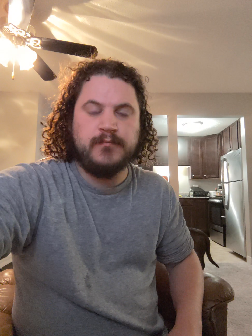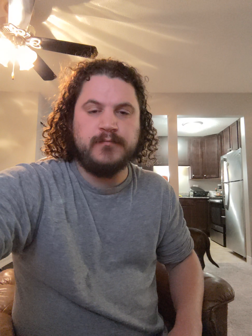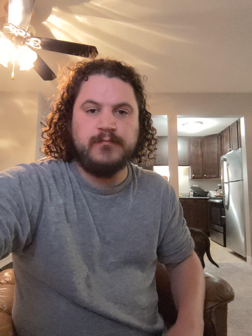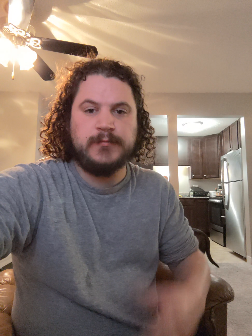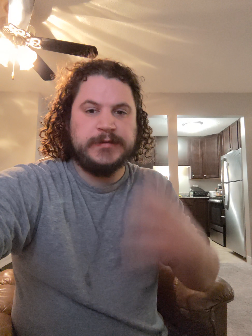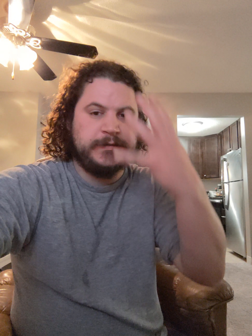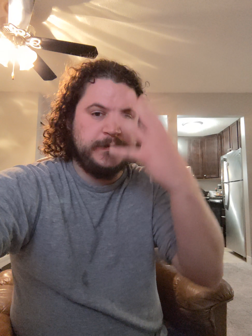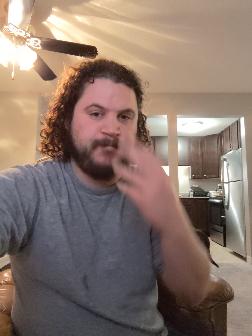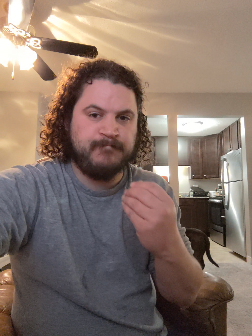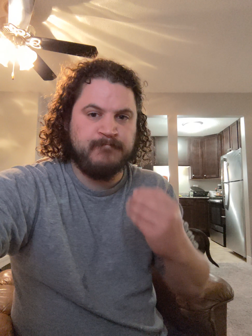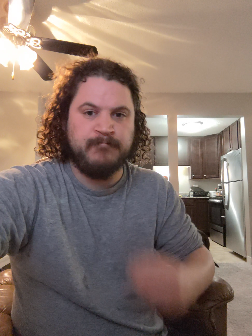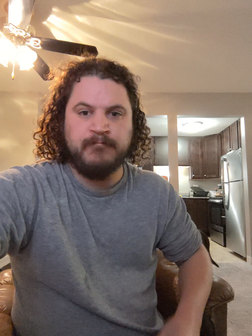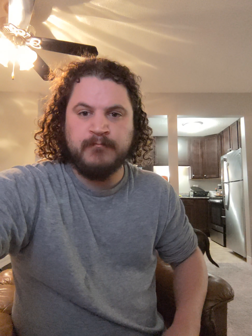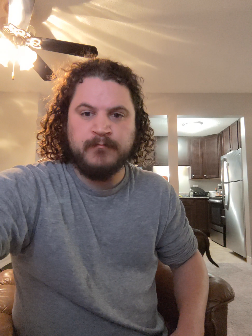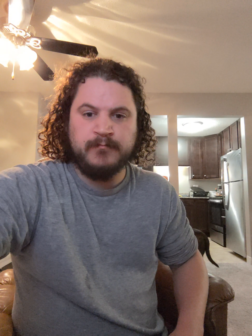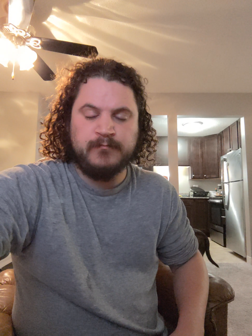sleep